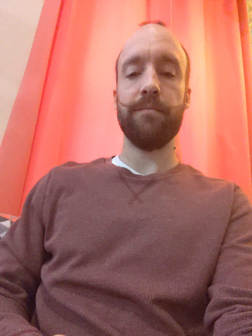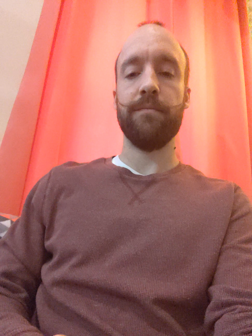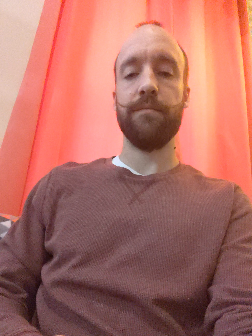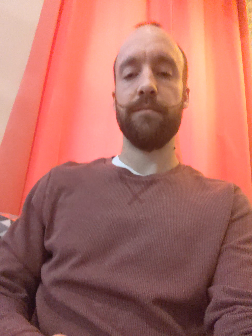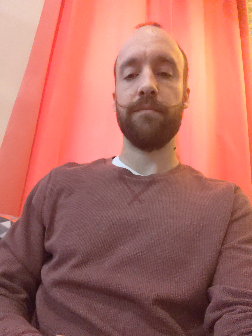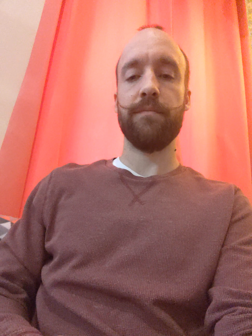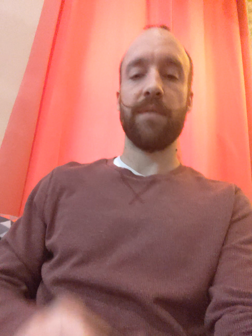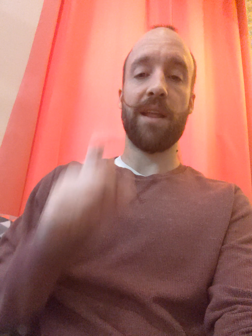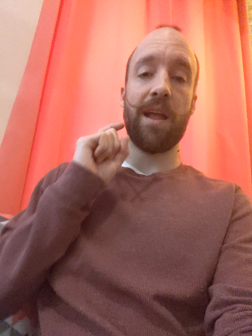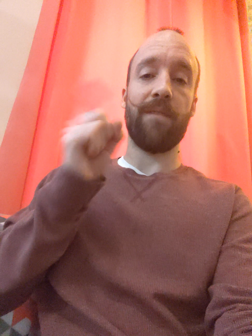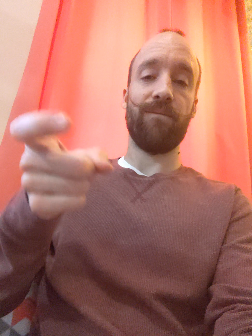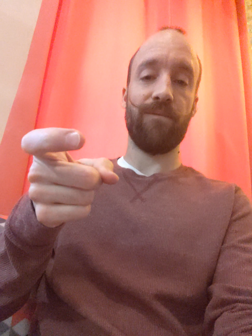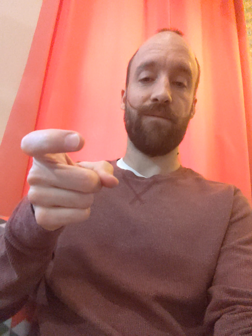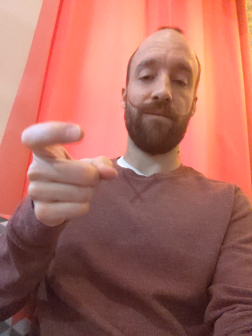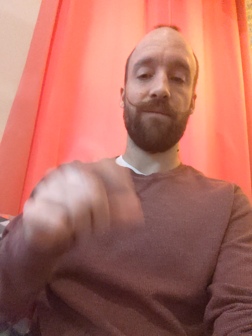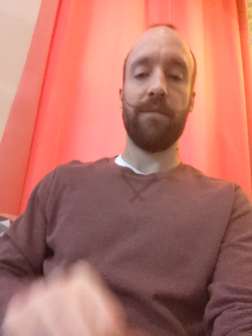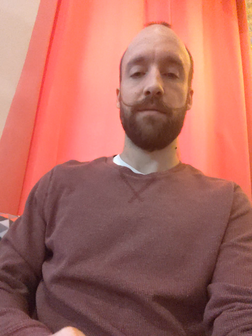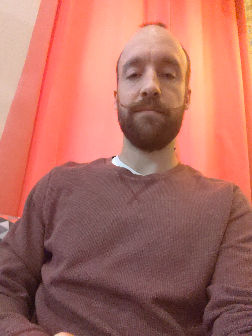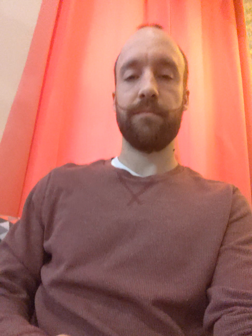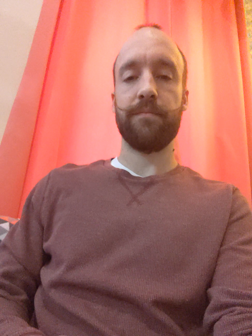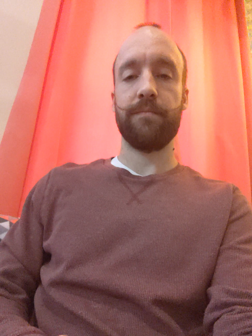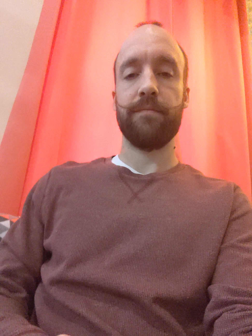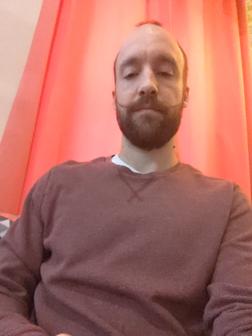gift